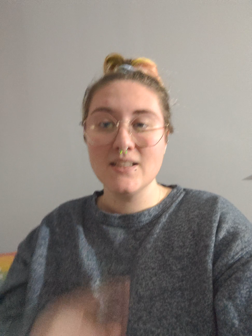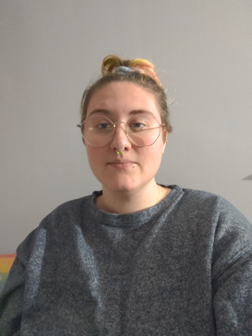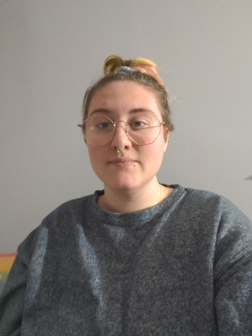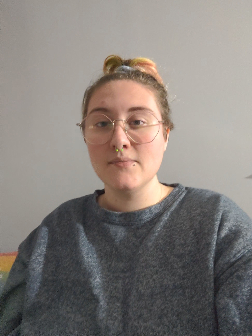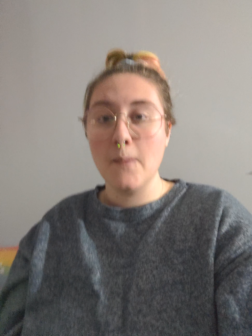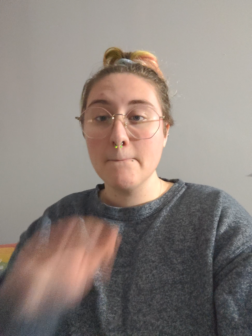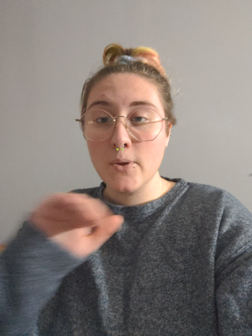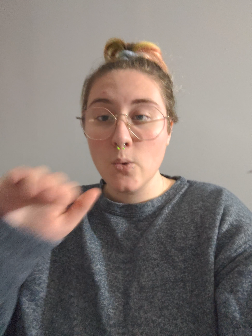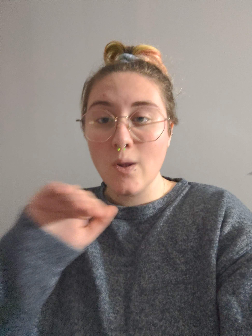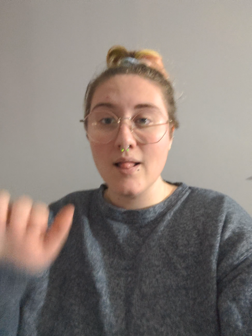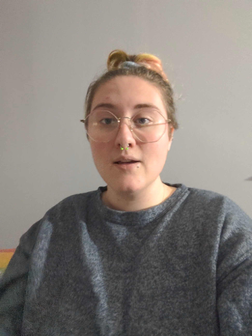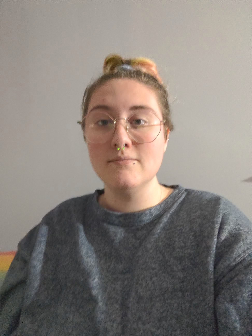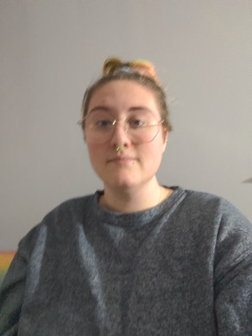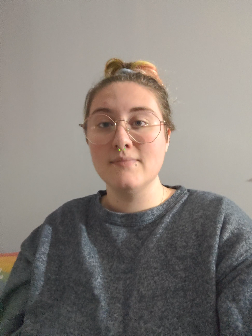pool